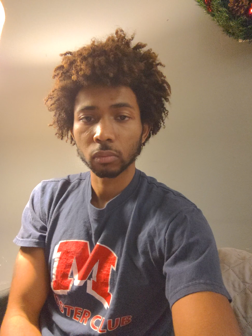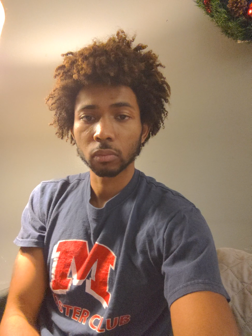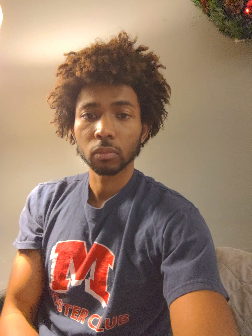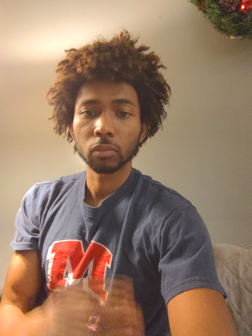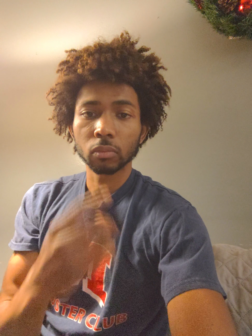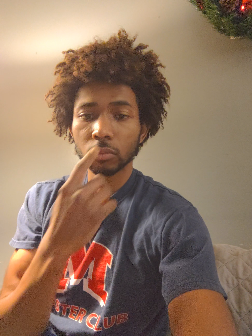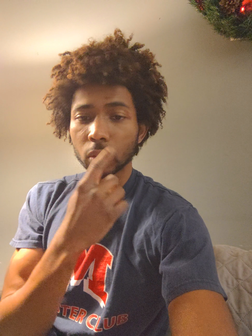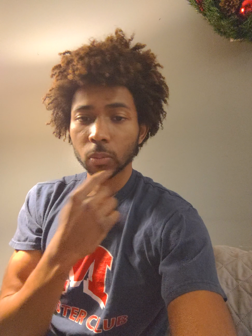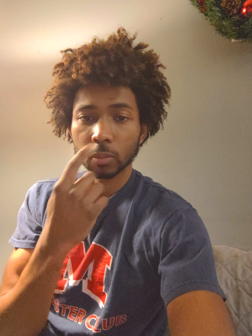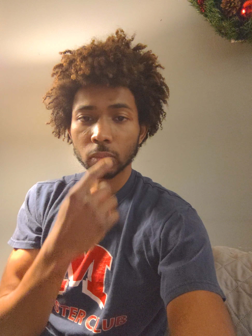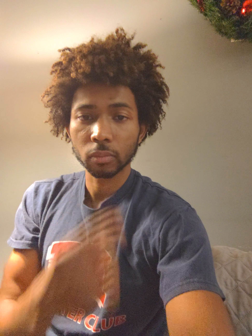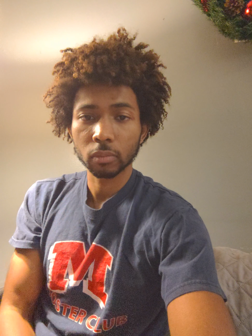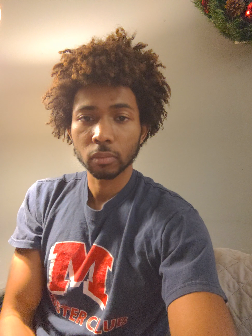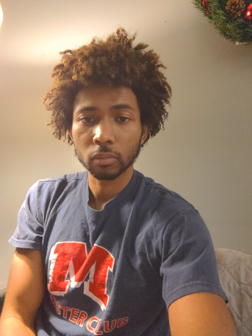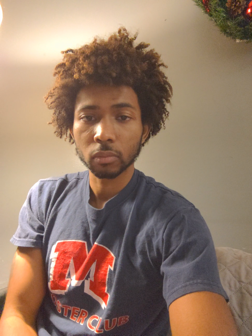mouth